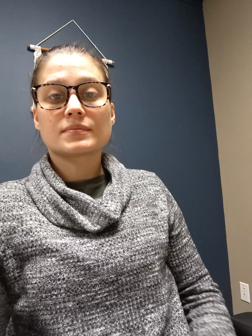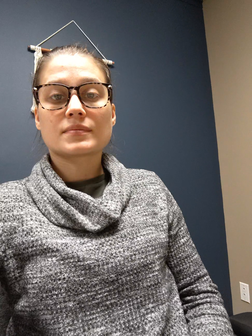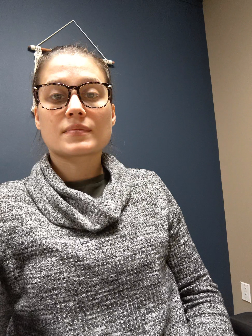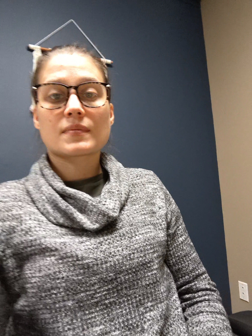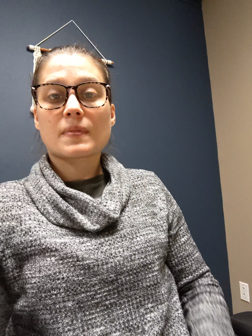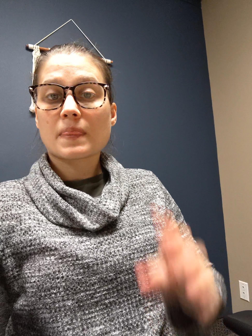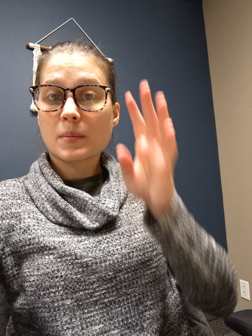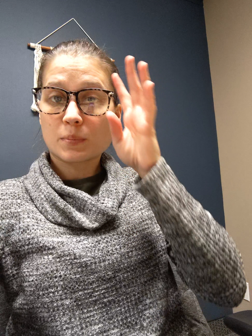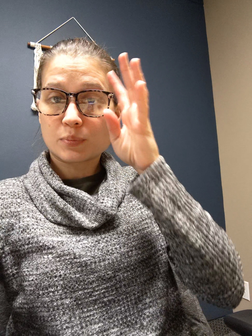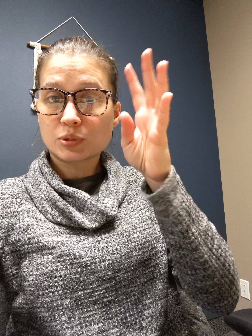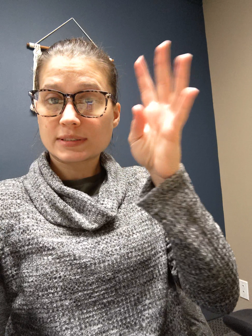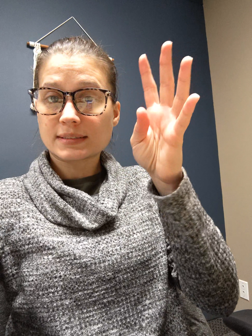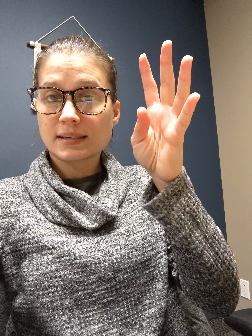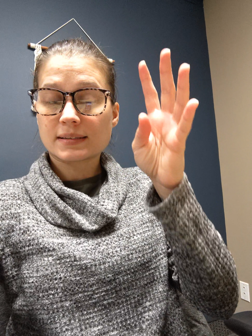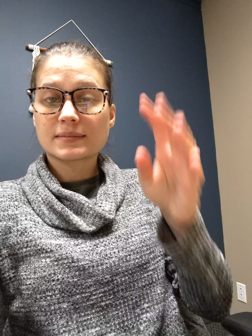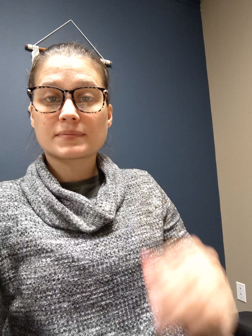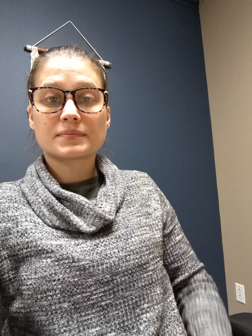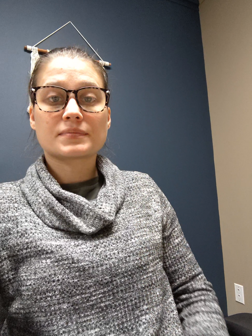pretend